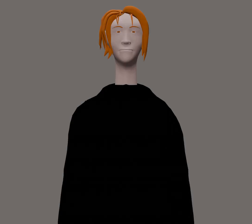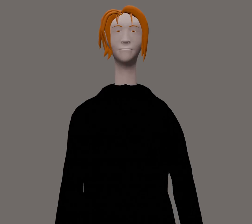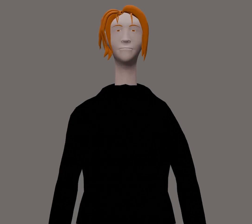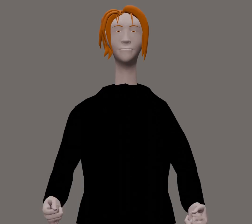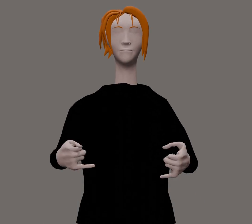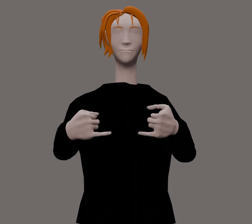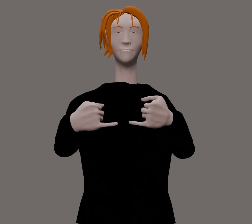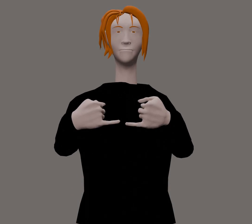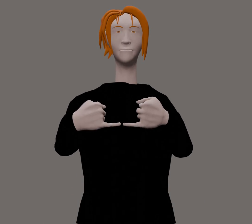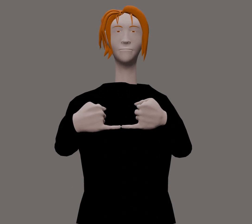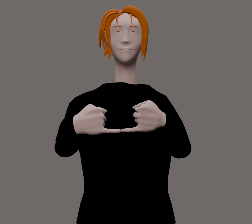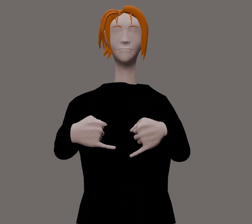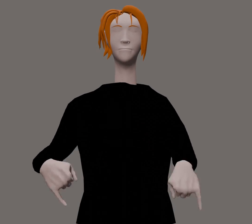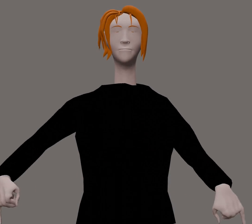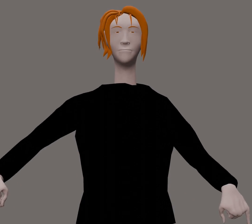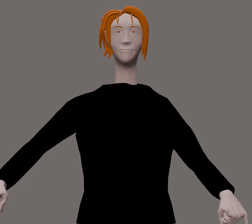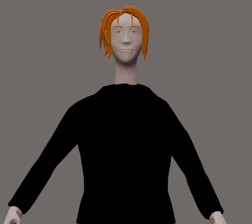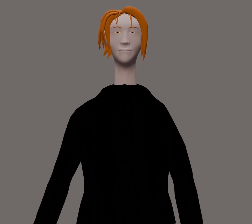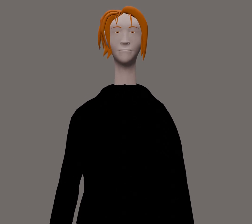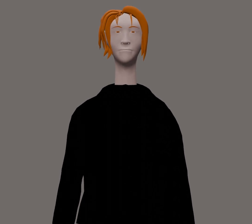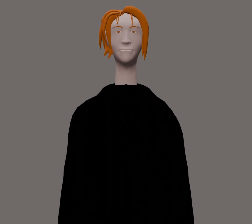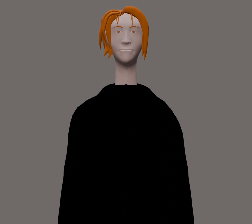Boundary Line